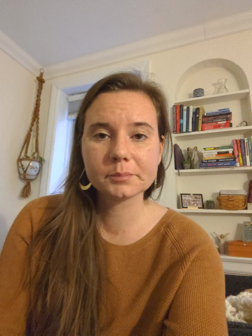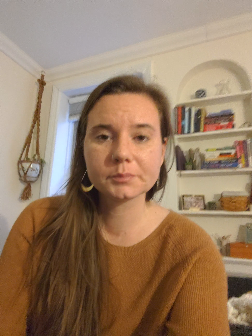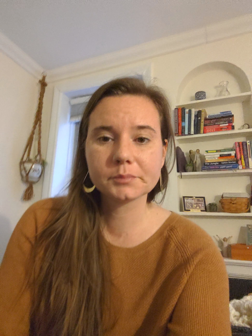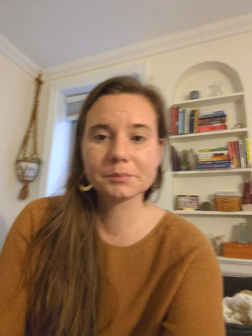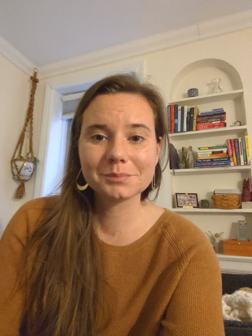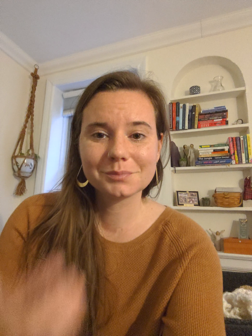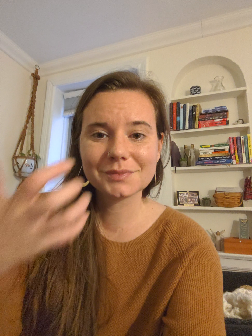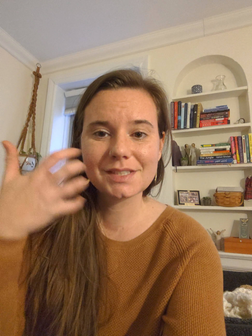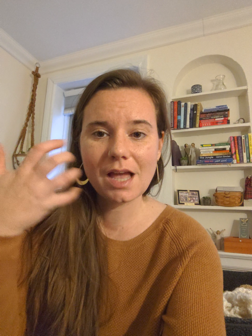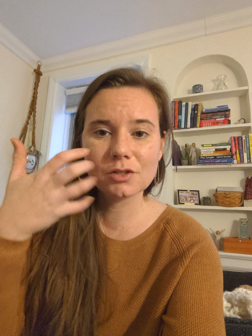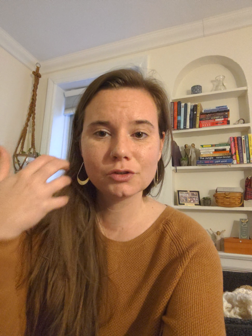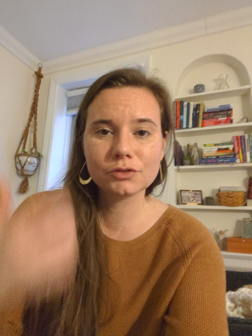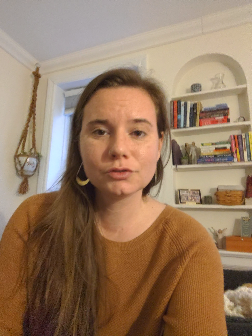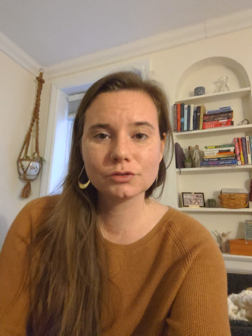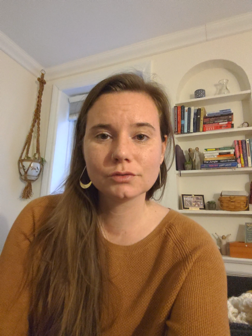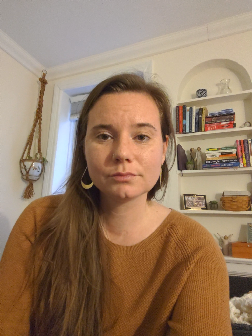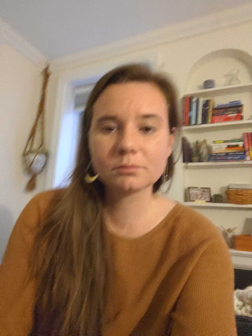tiger